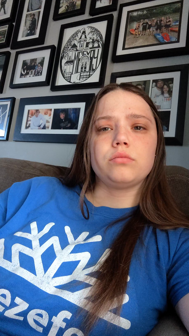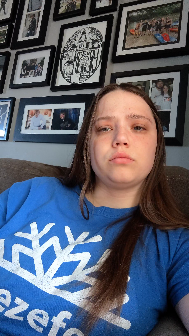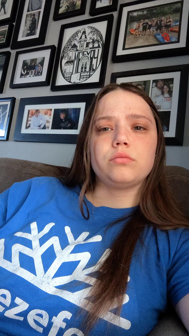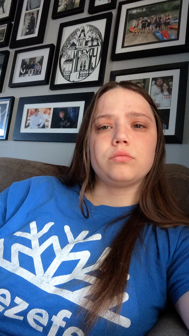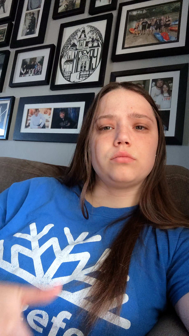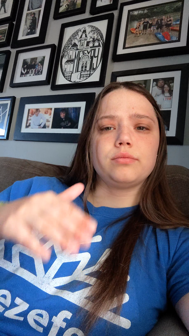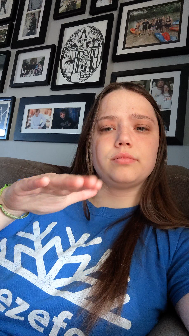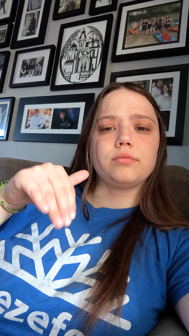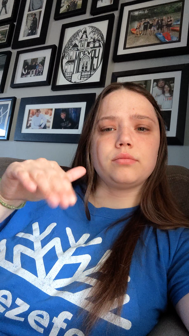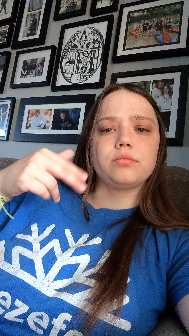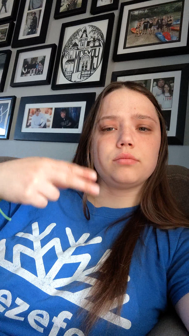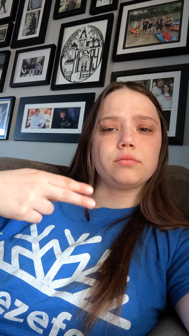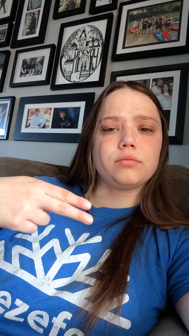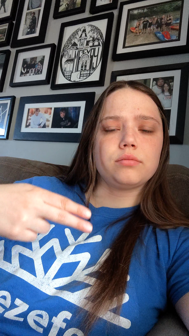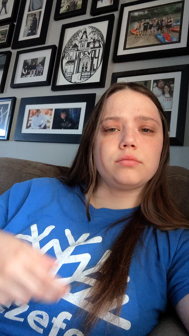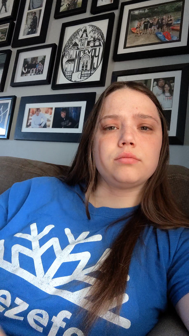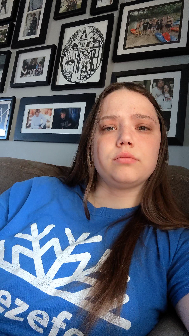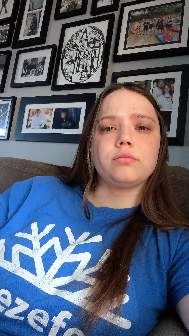pet's name